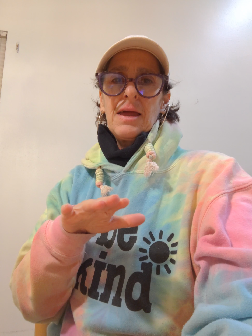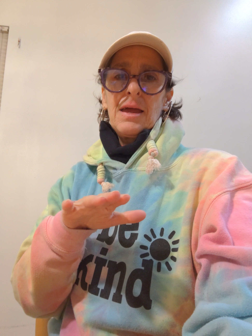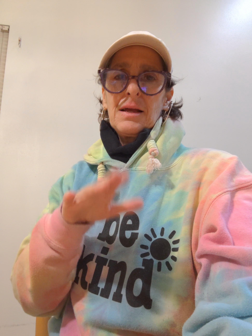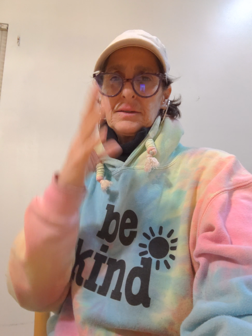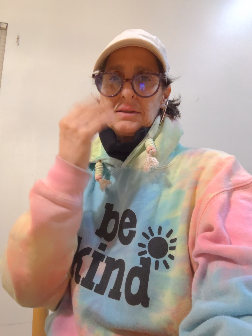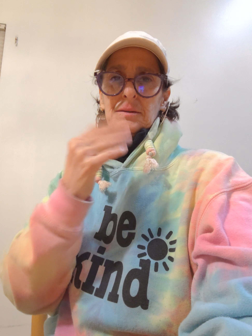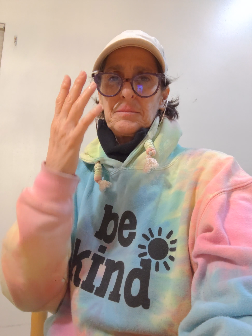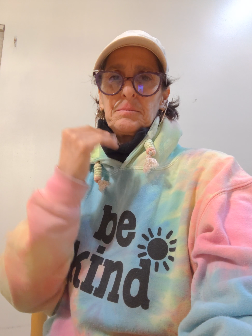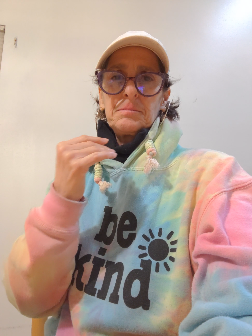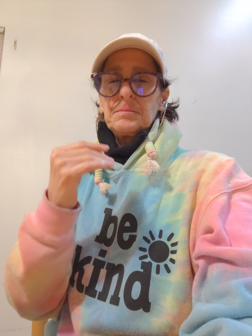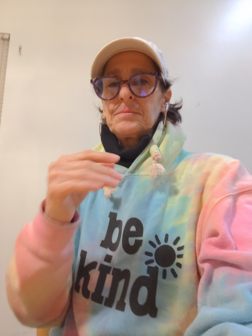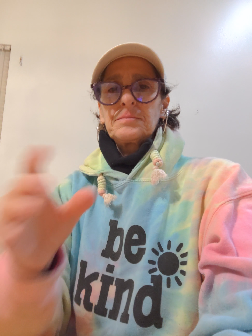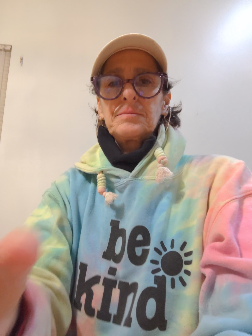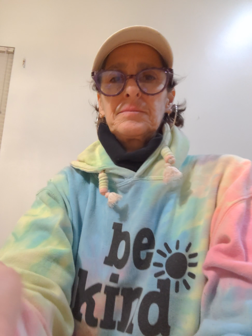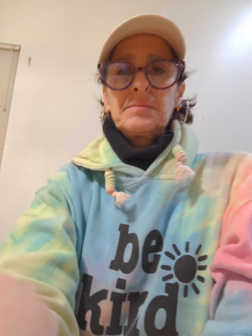sleepy